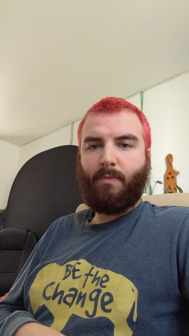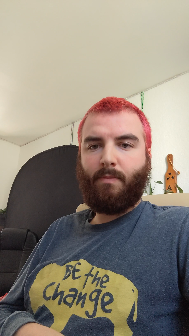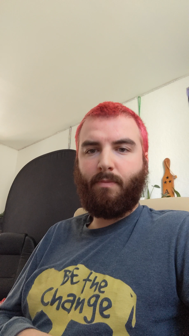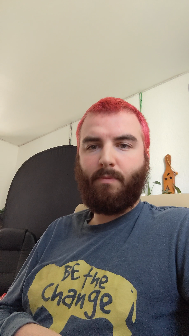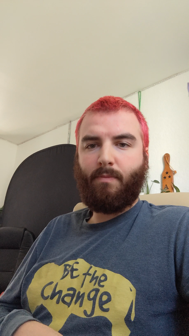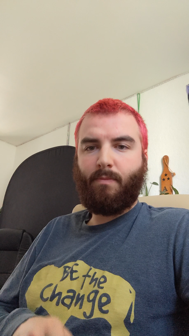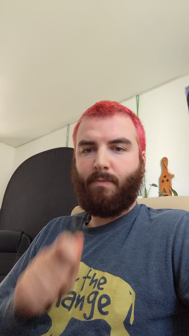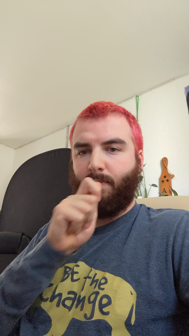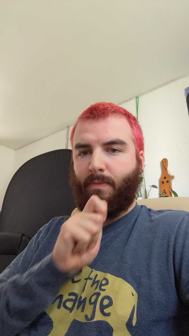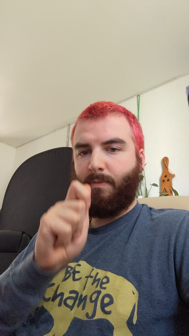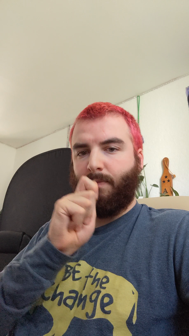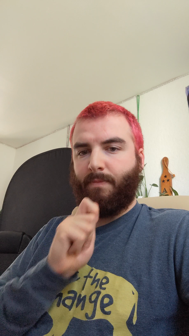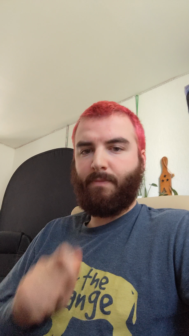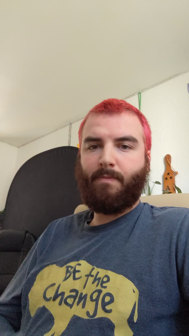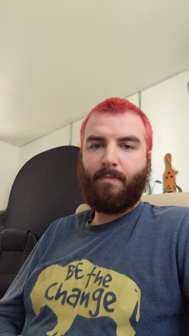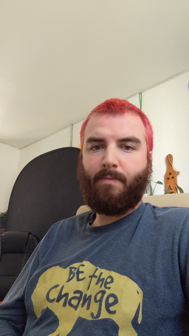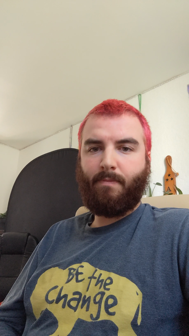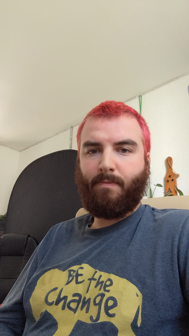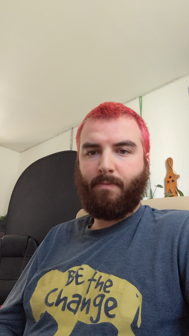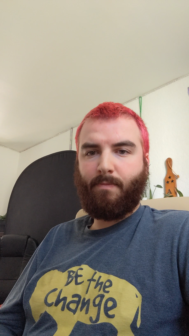popsicle